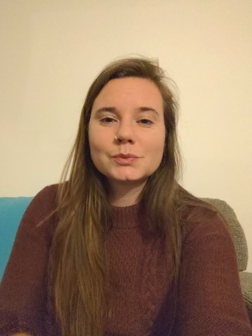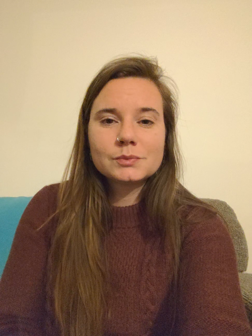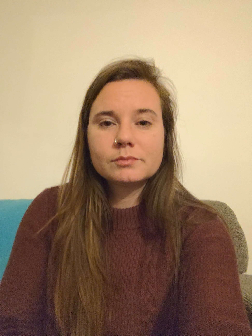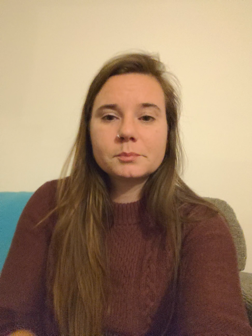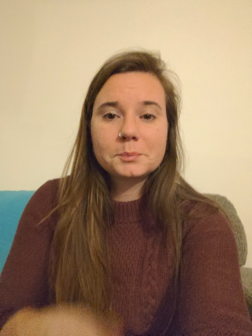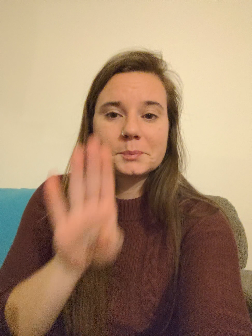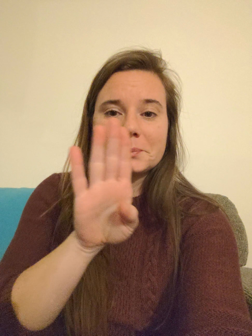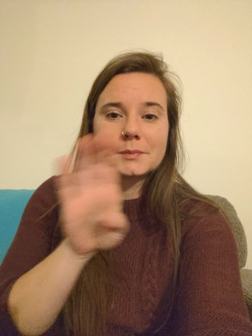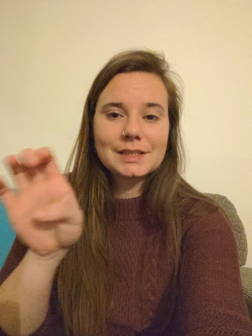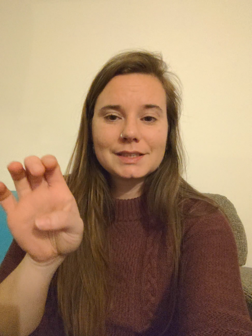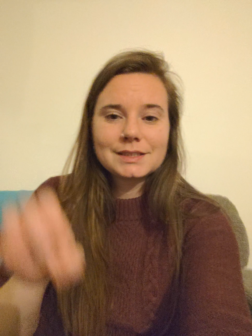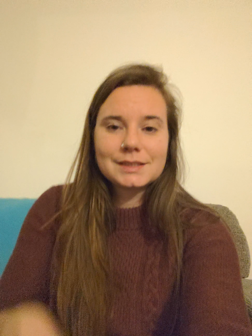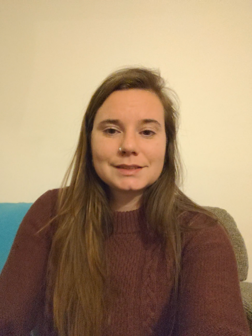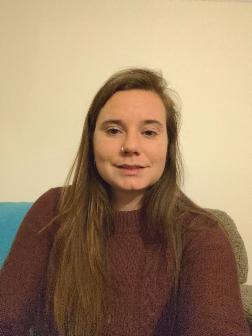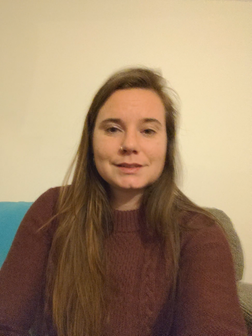bee